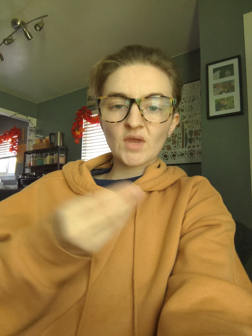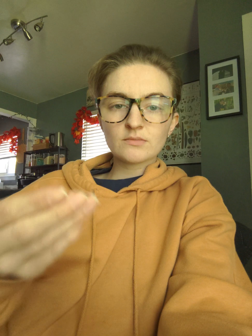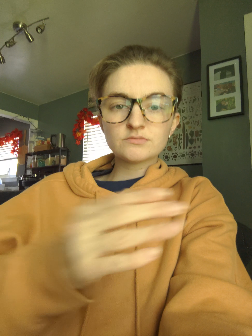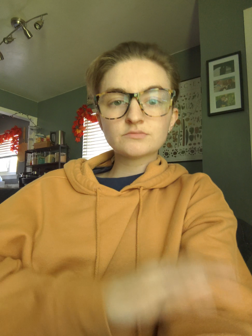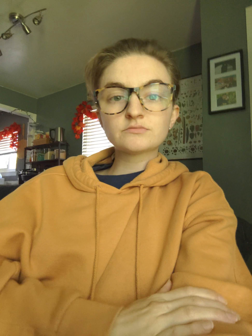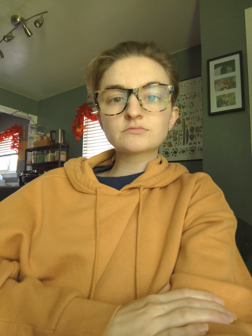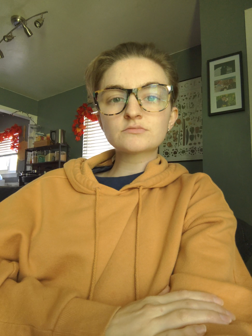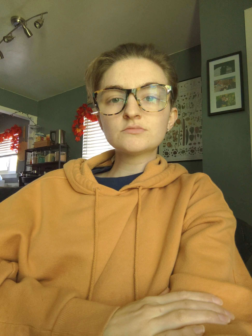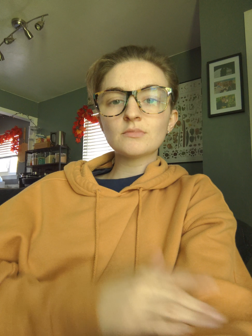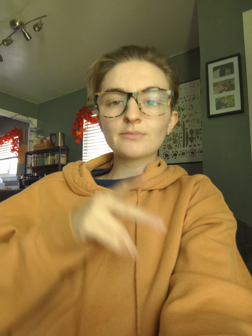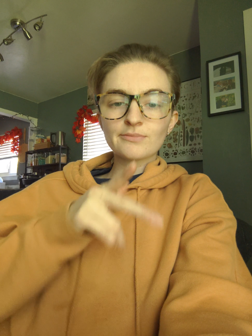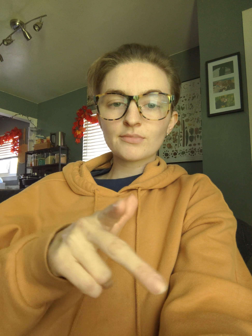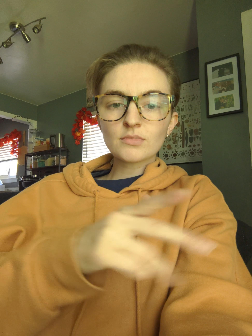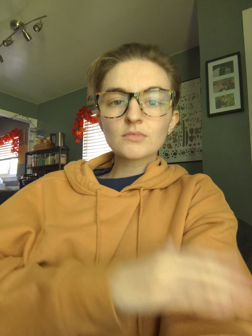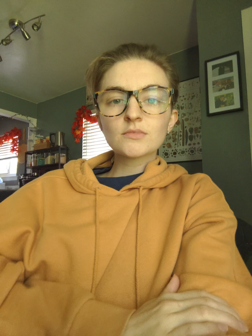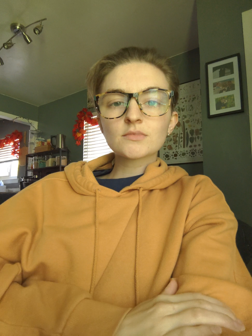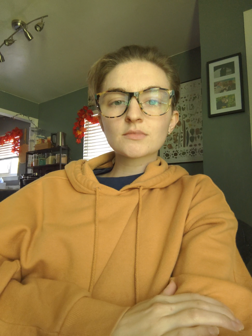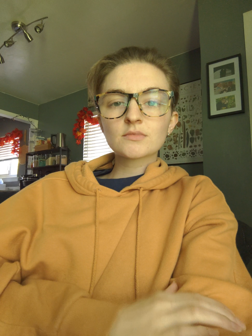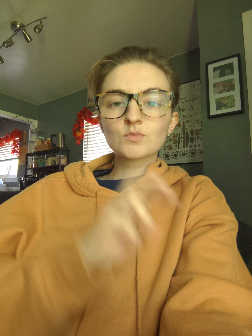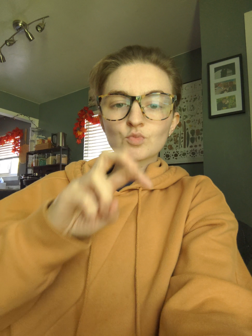garage